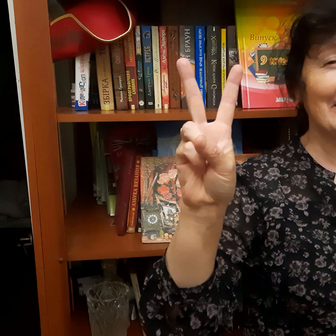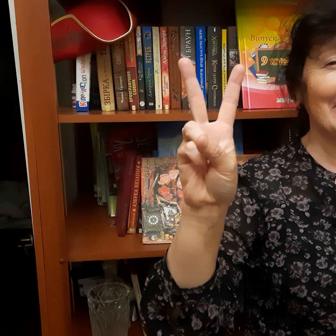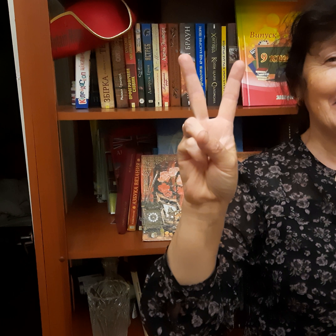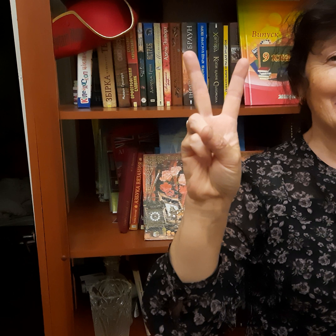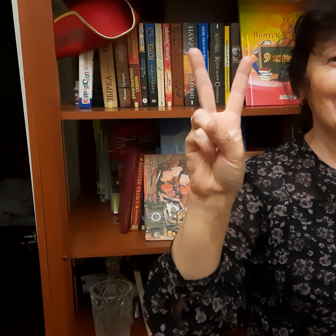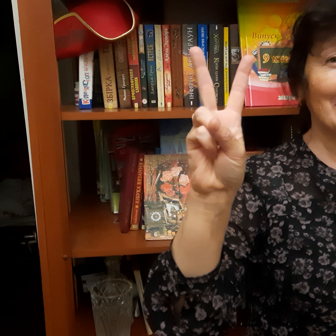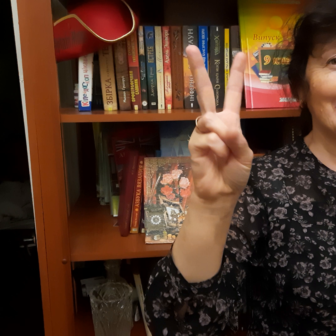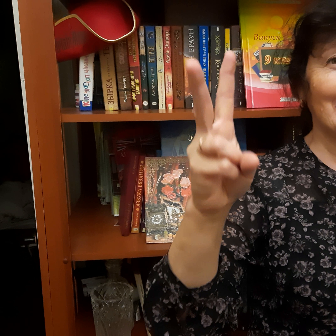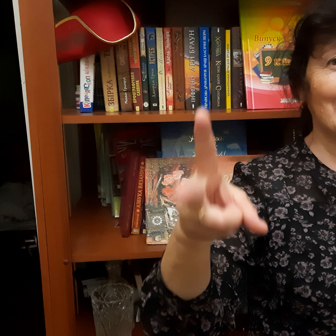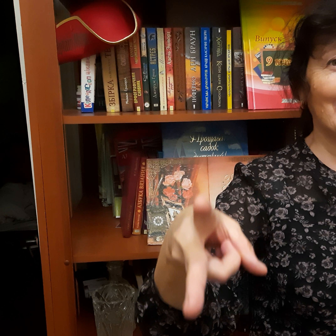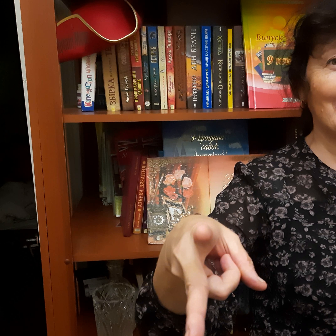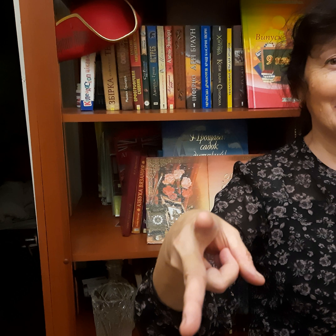К